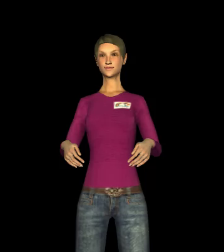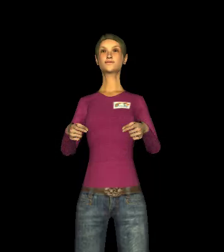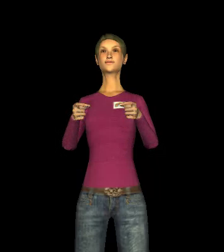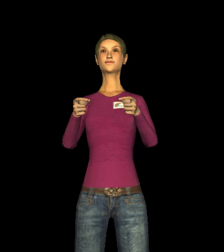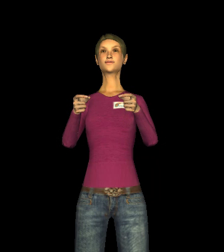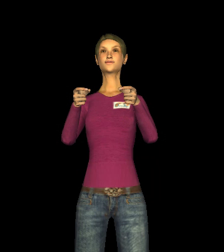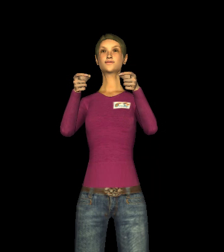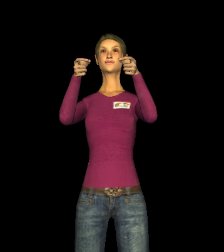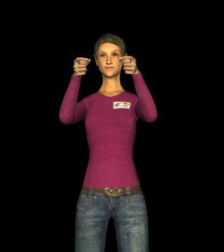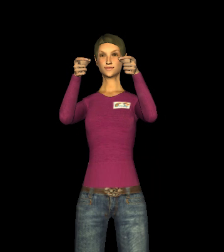مبنى